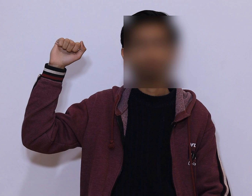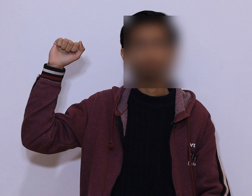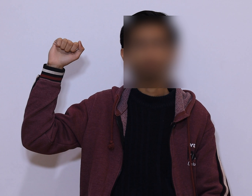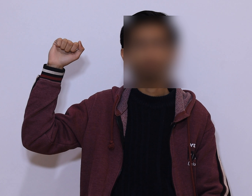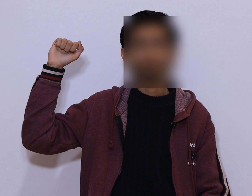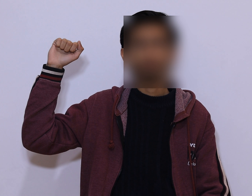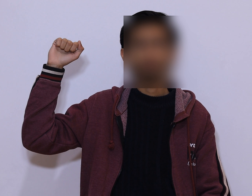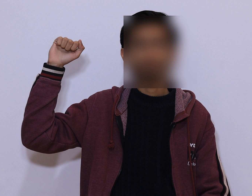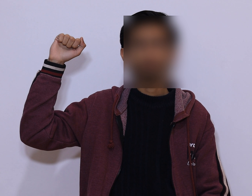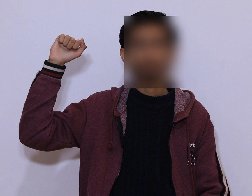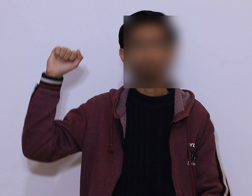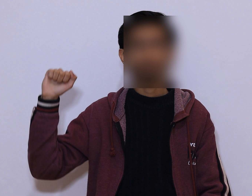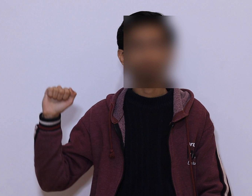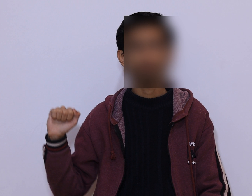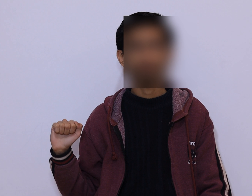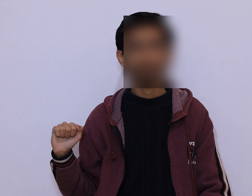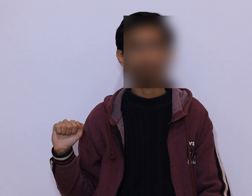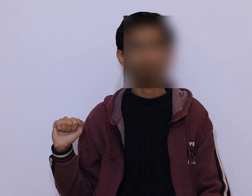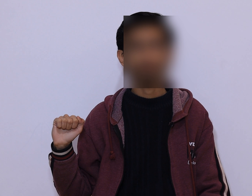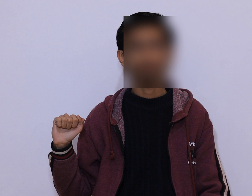آ